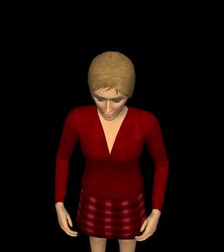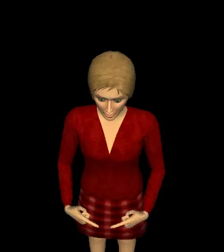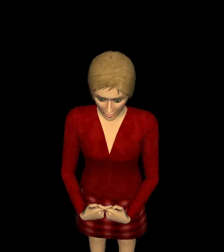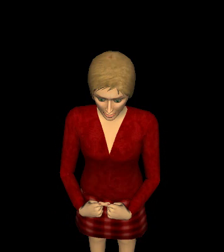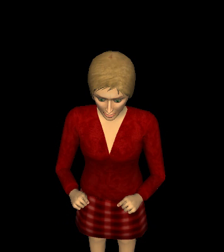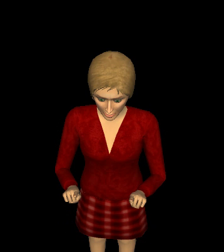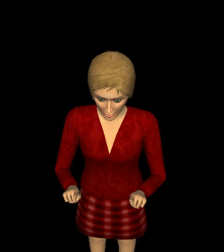مختلف